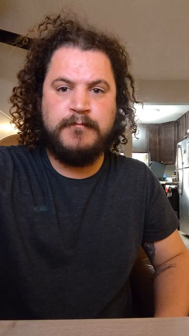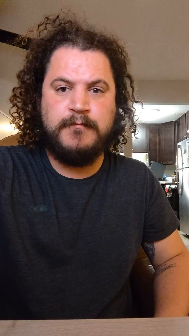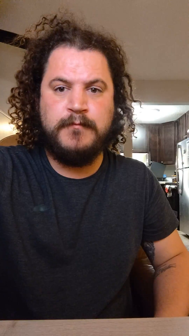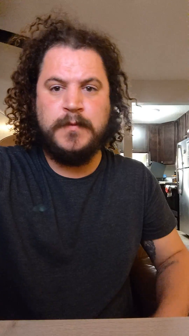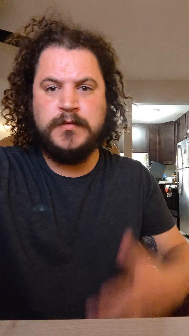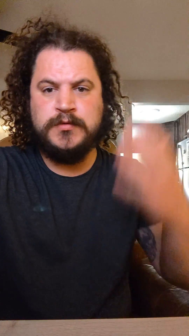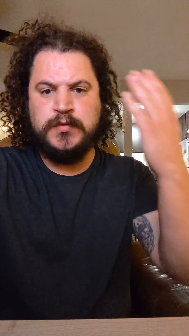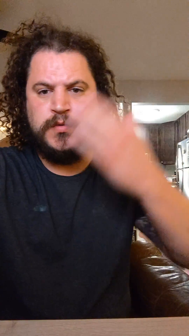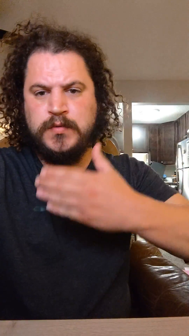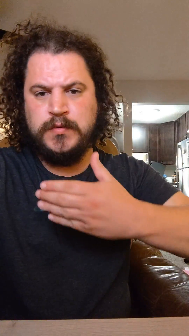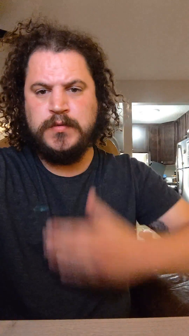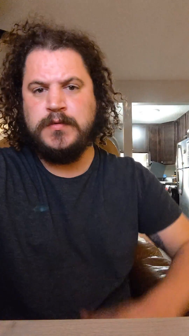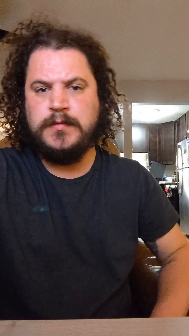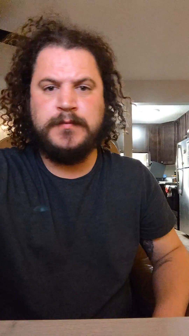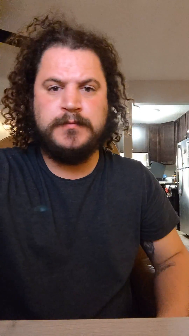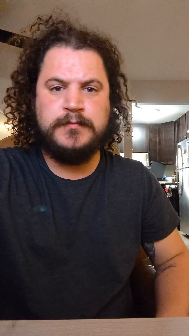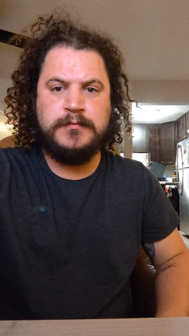dark